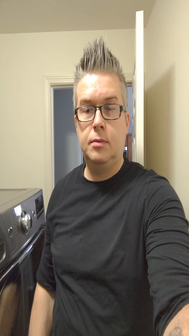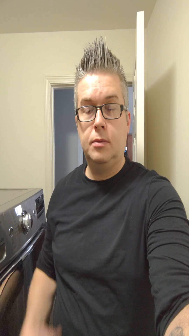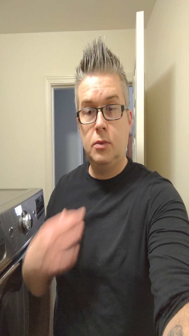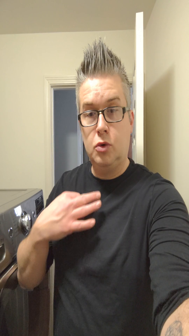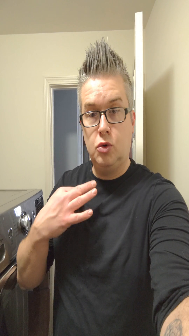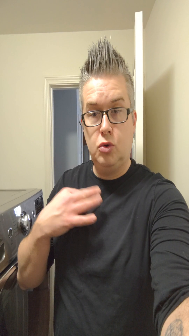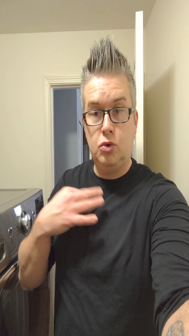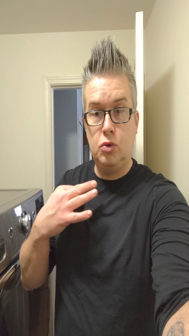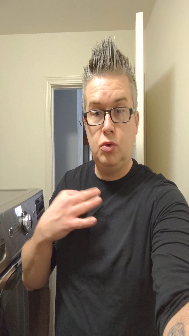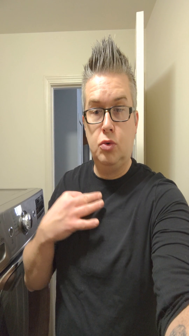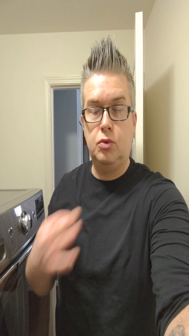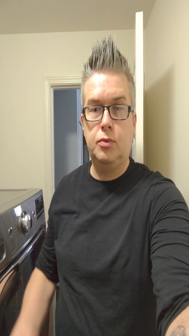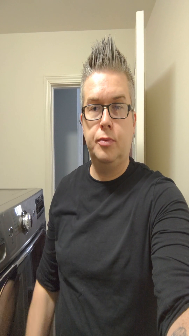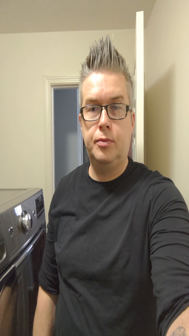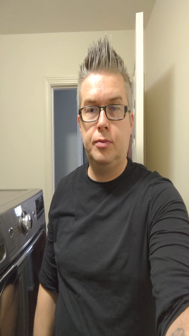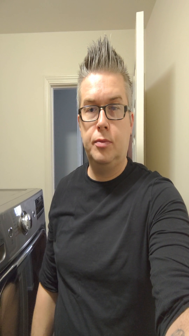shirt